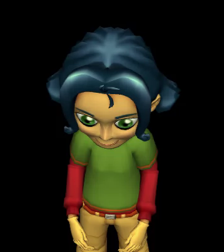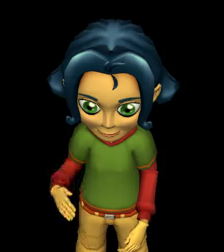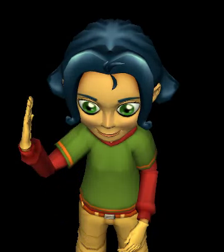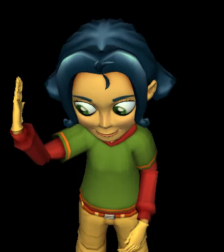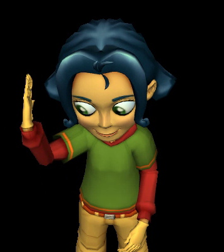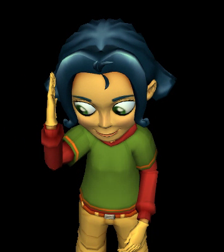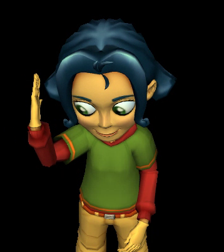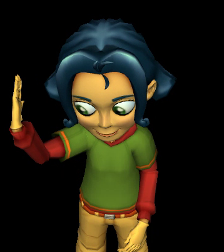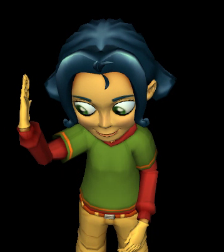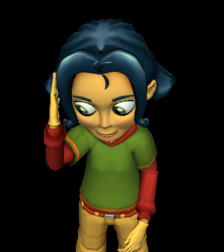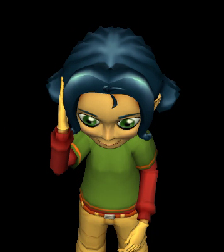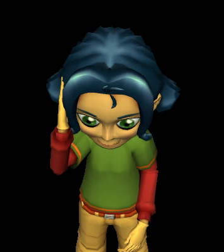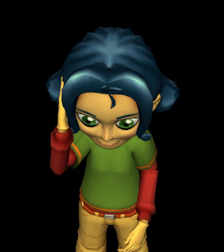أعلم